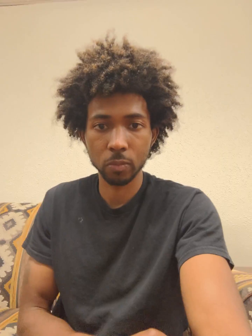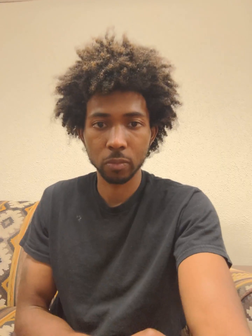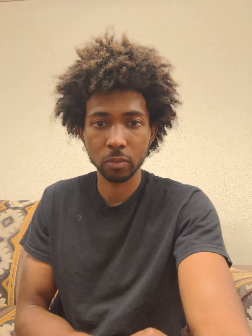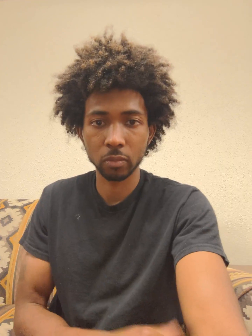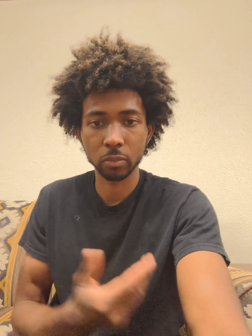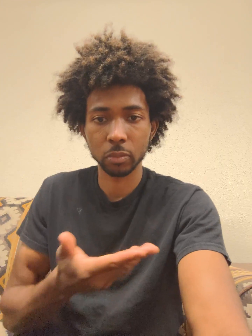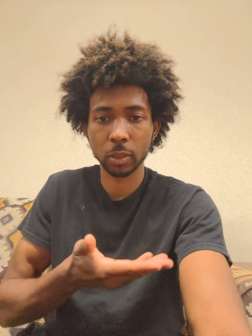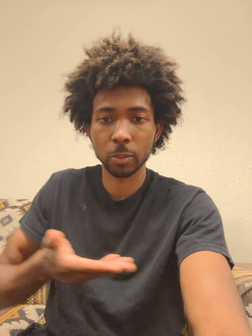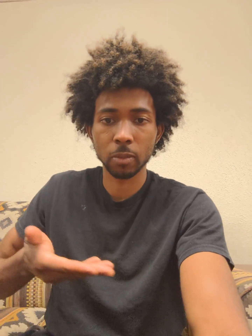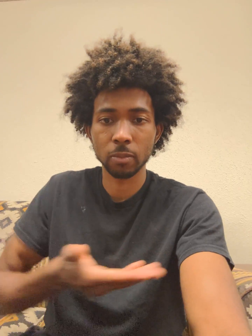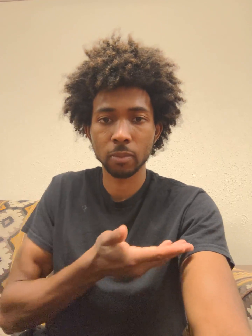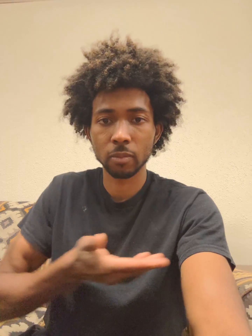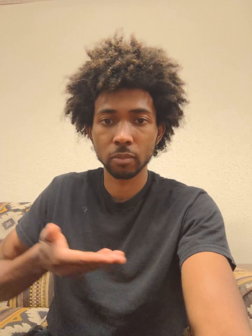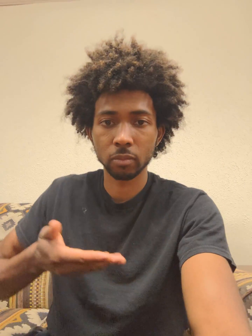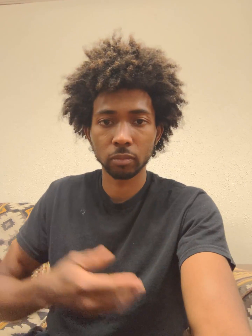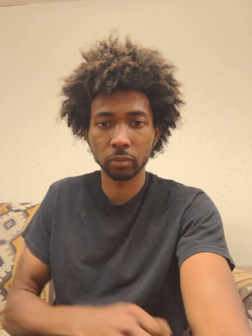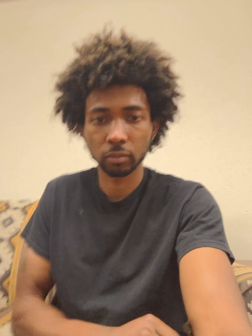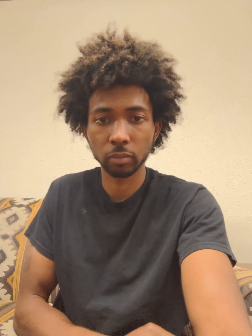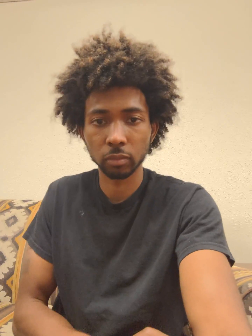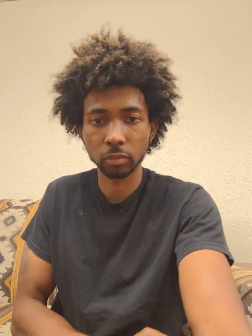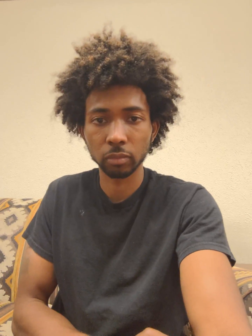baby